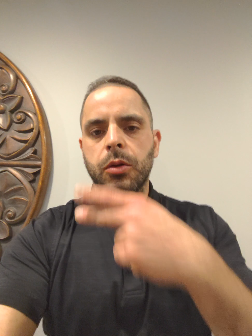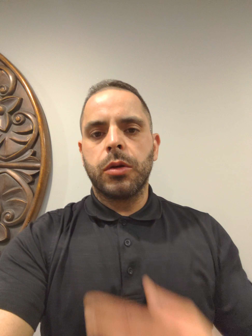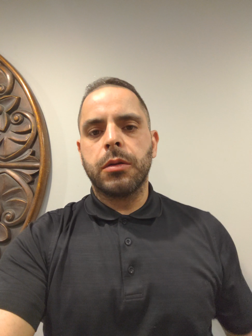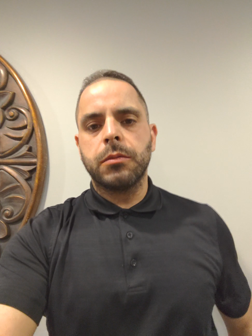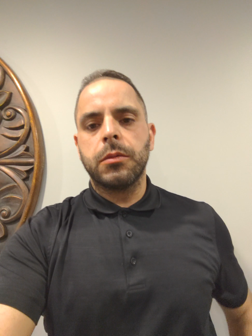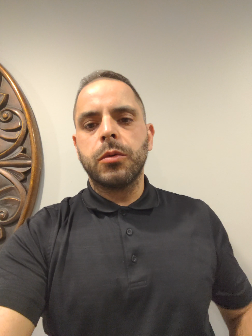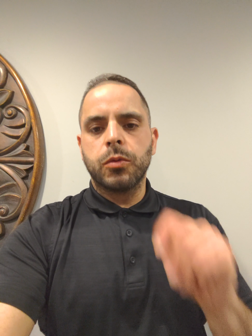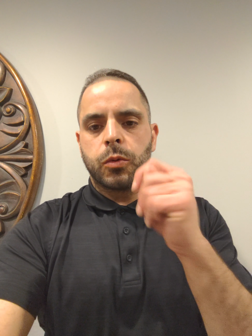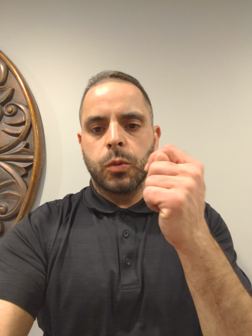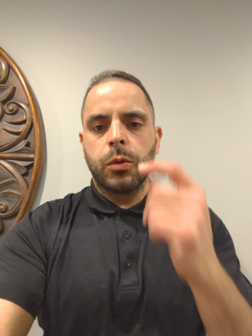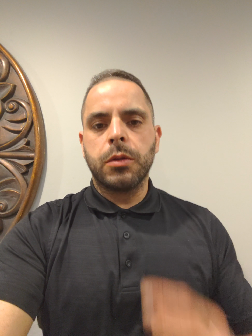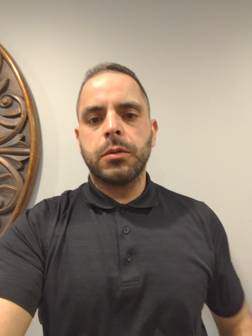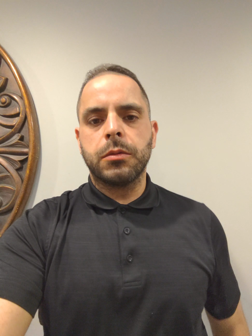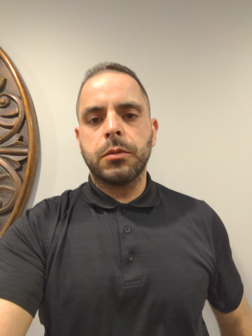toy